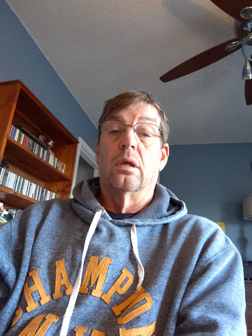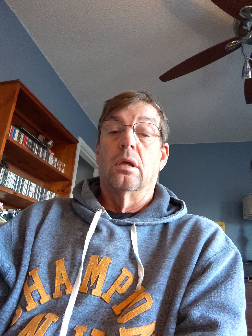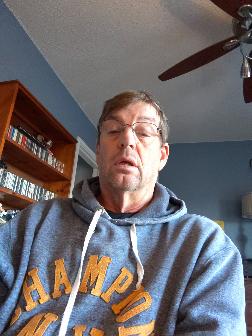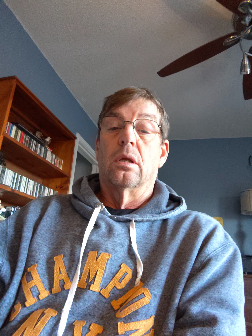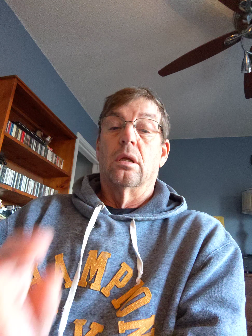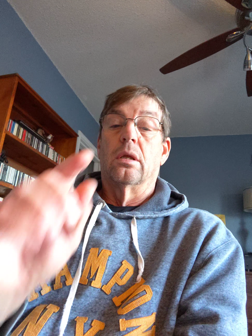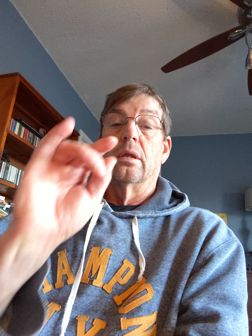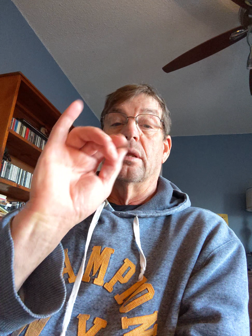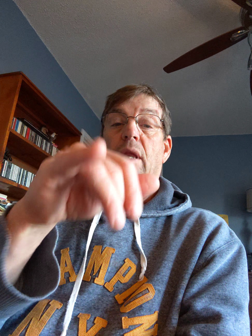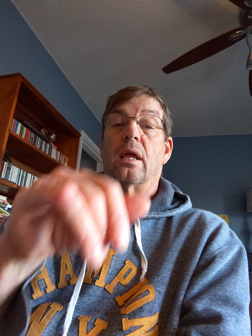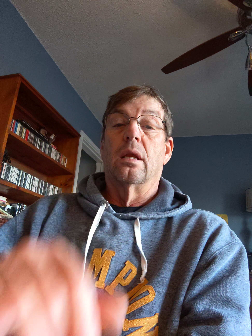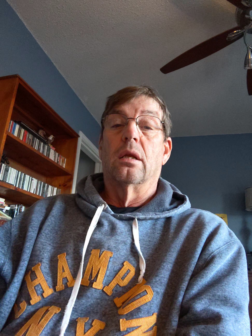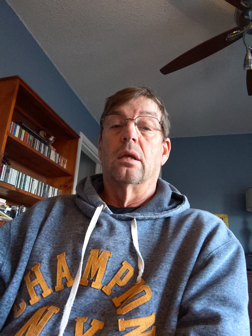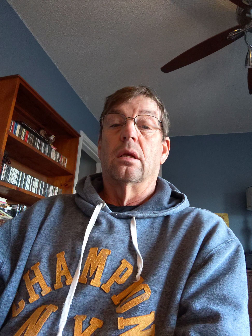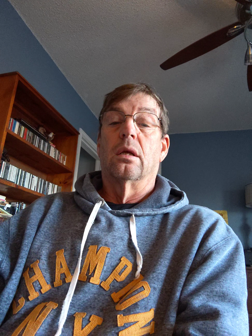that